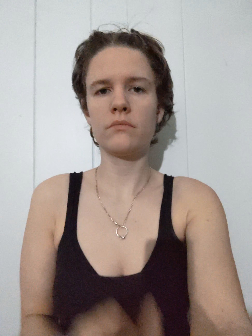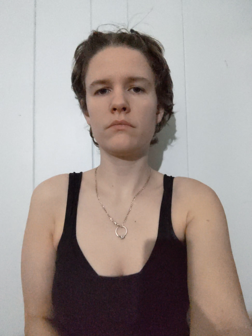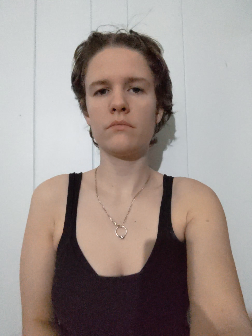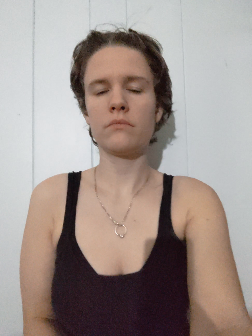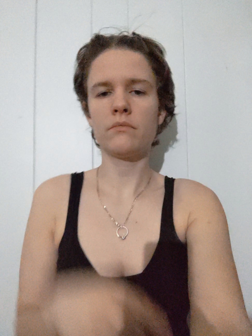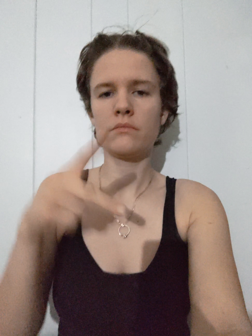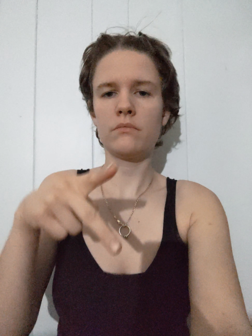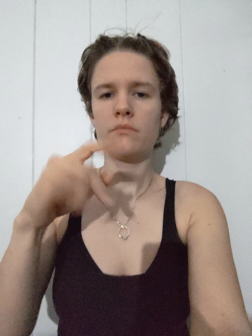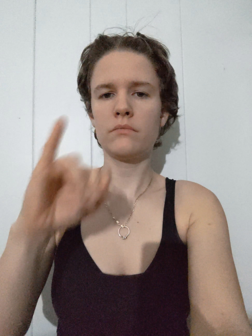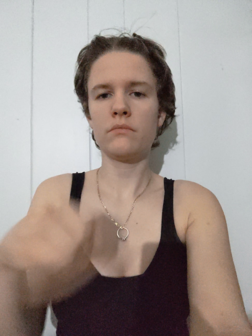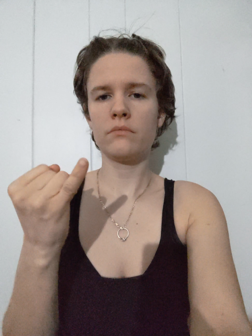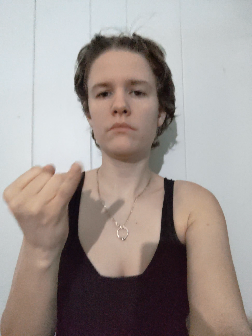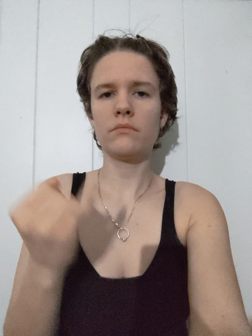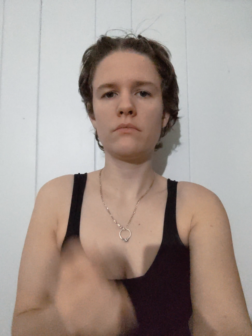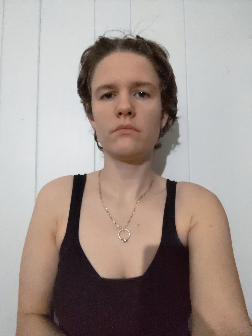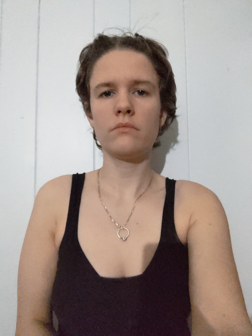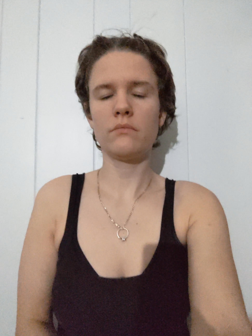pajamas